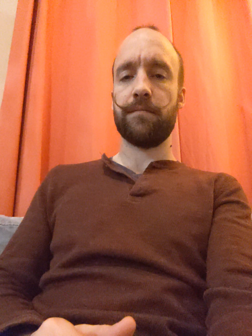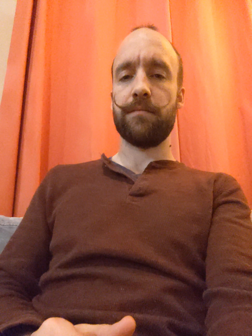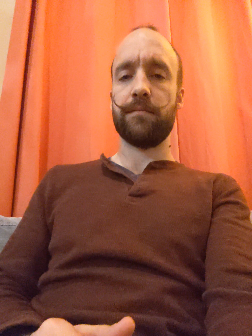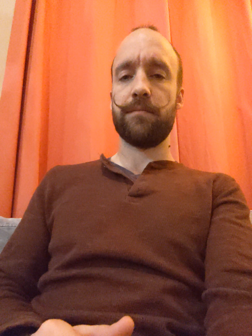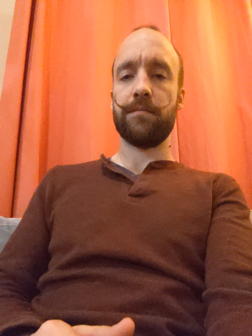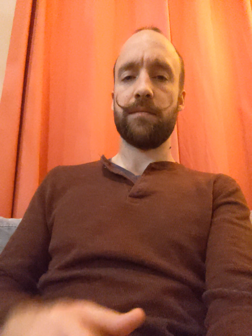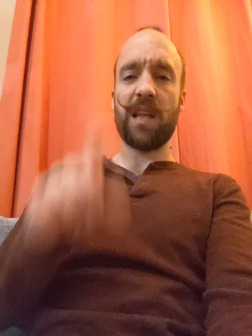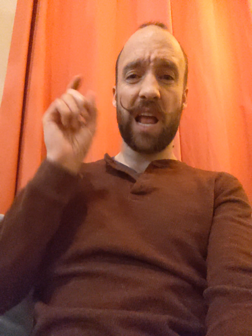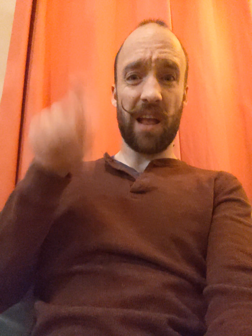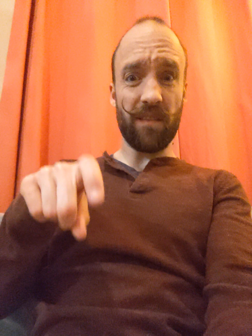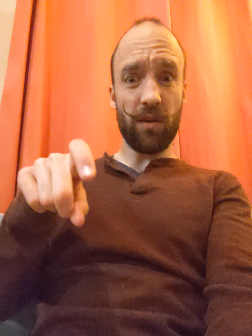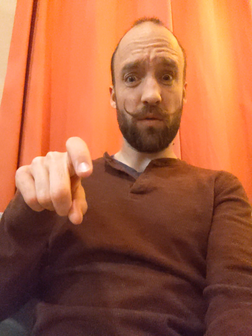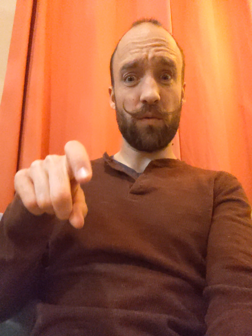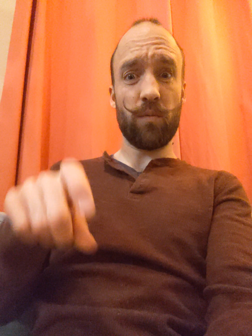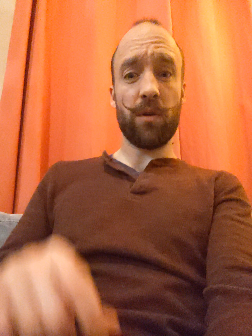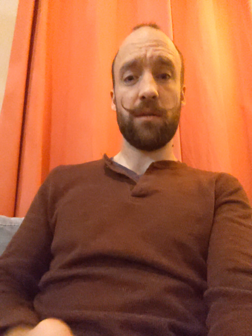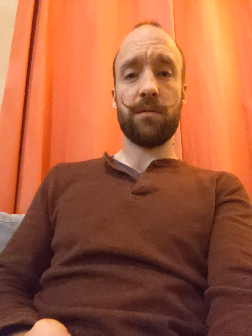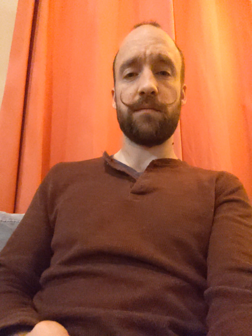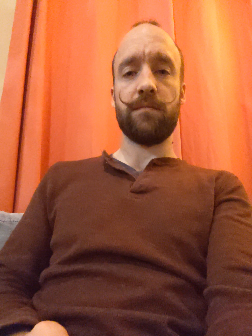have to